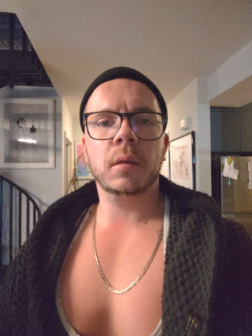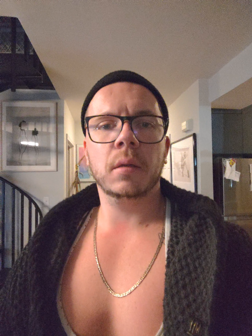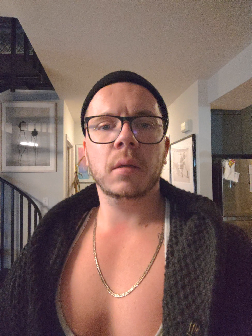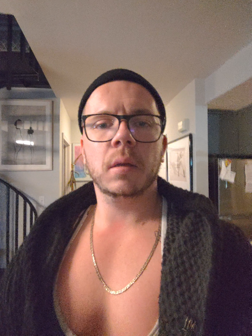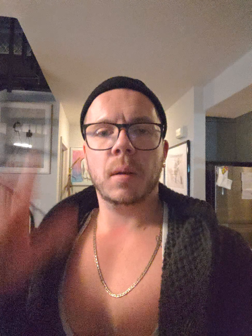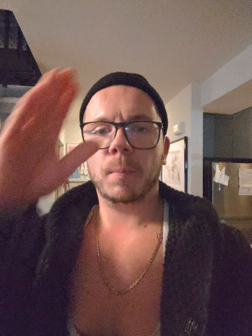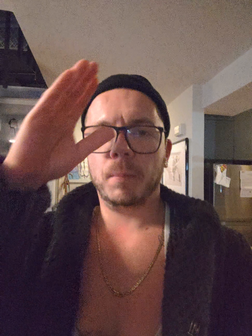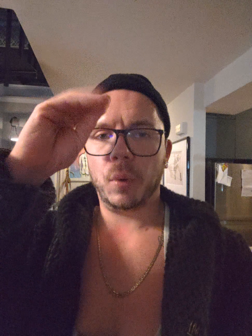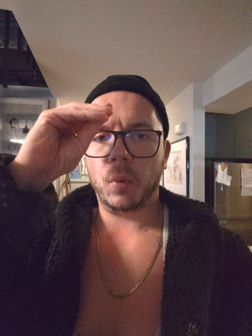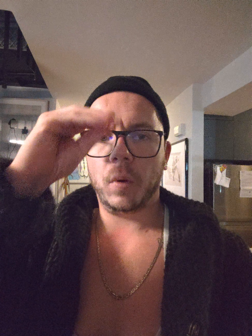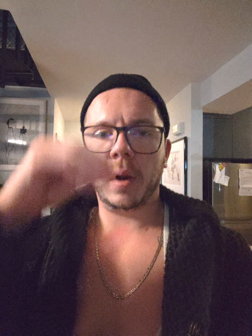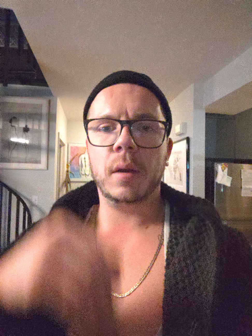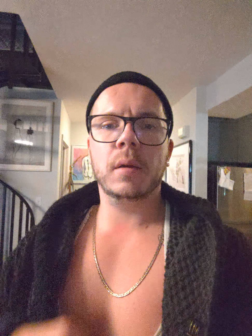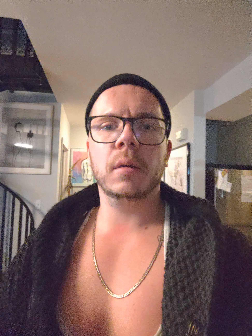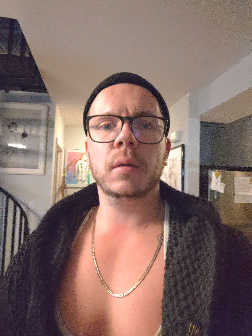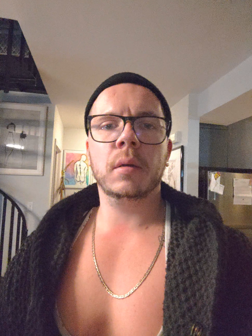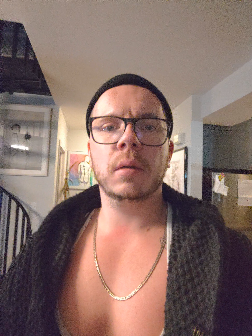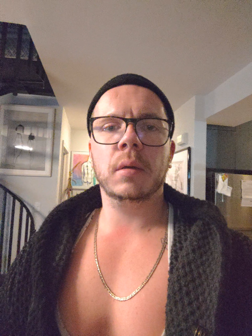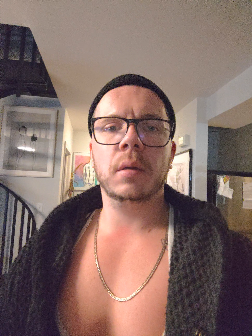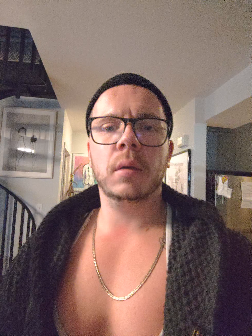boy